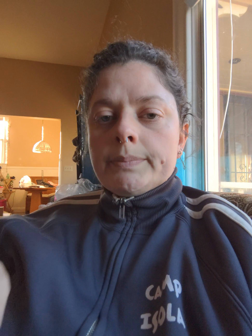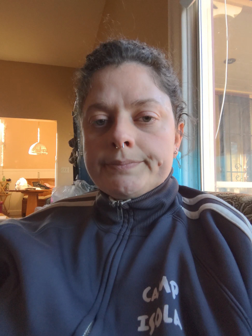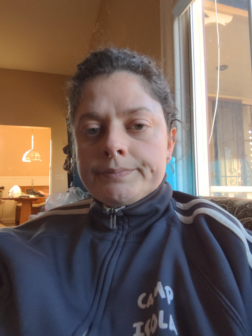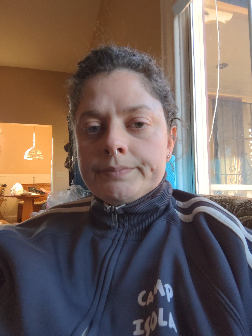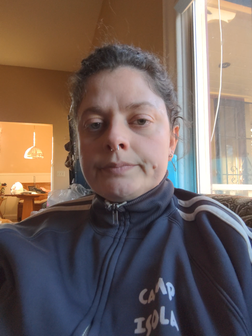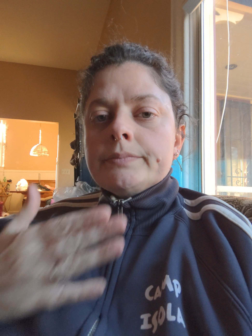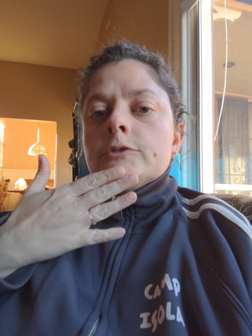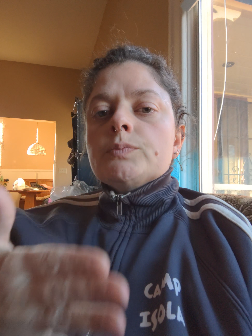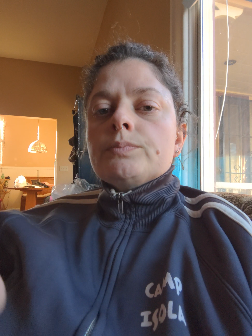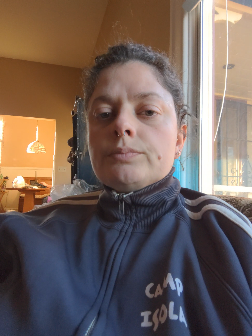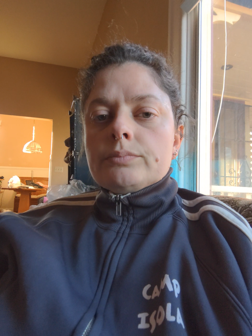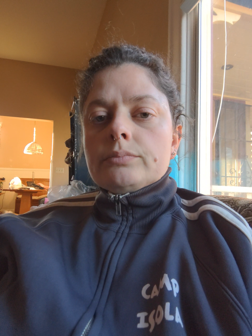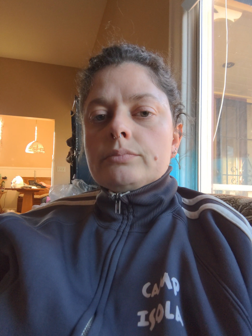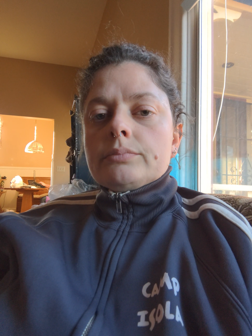thank you